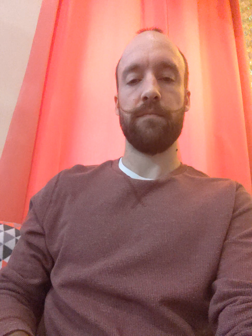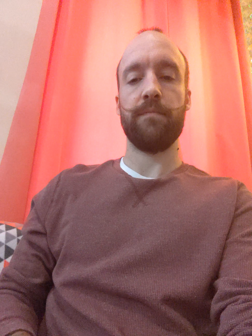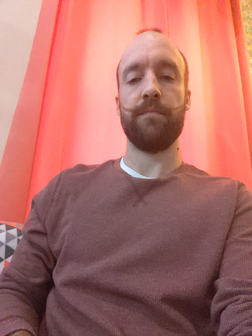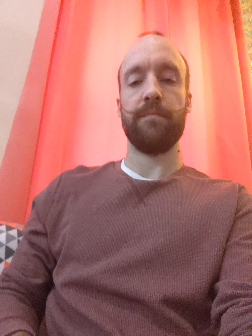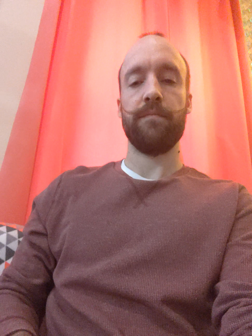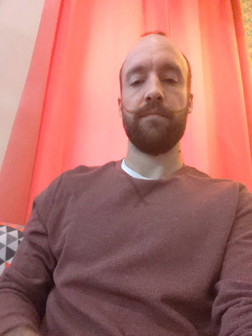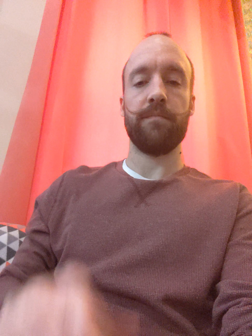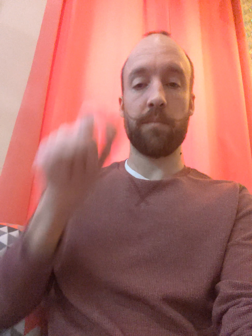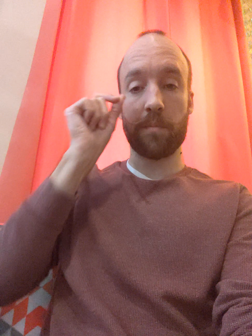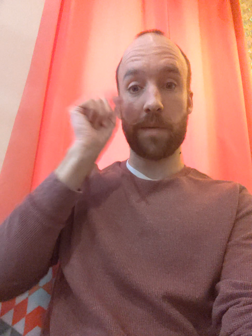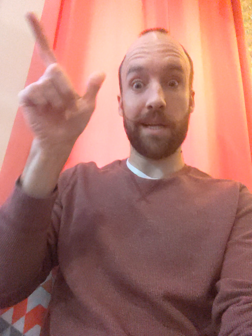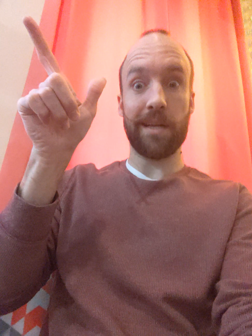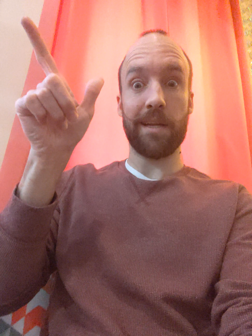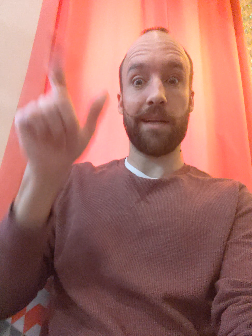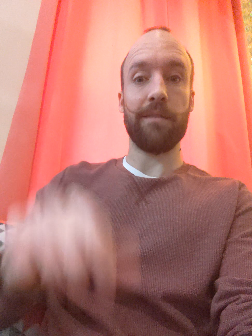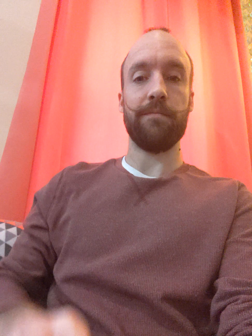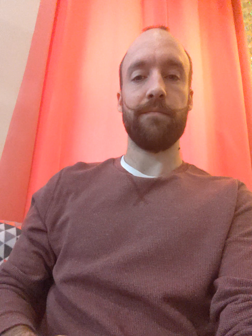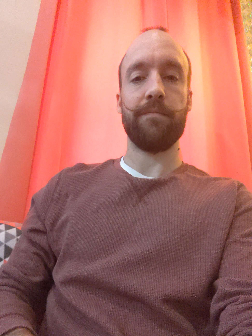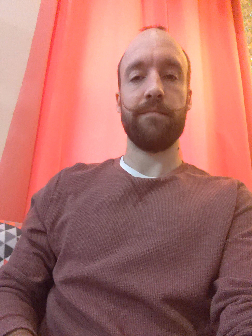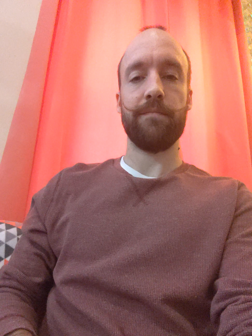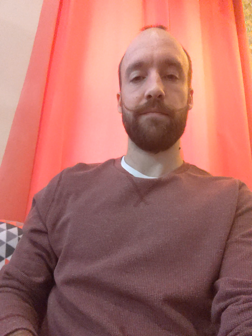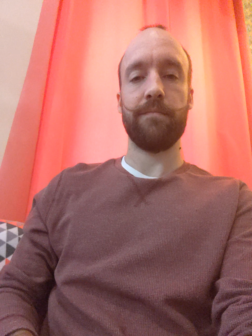awake